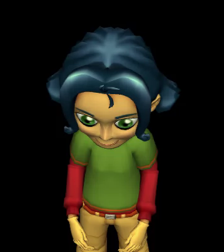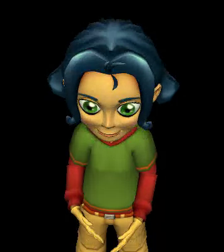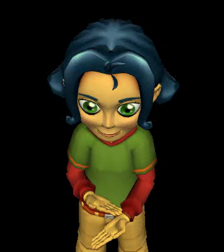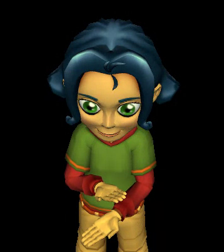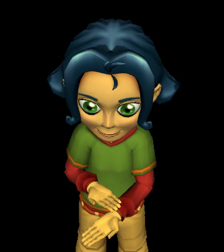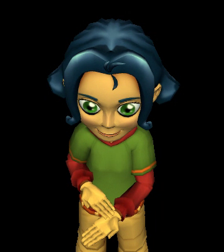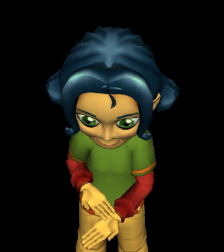يثبت